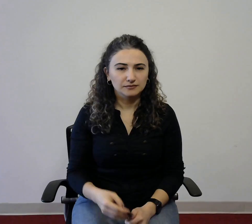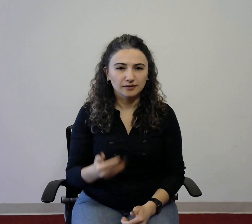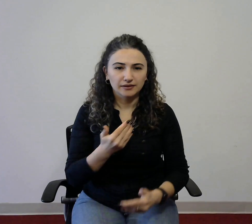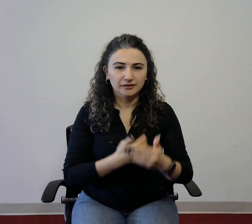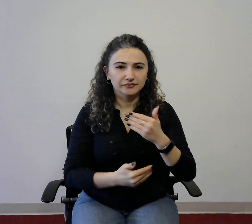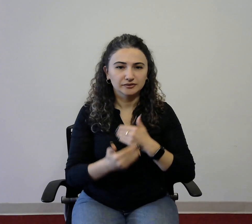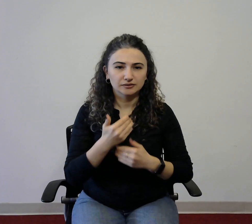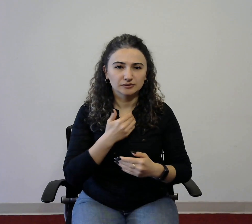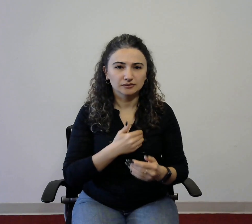əlil